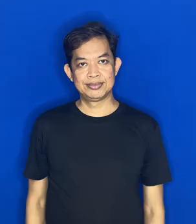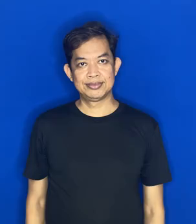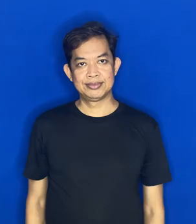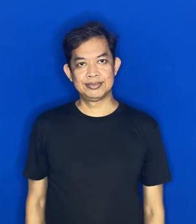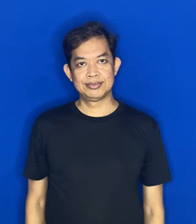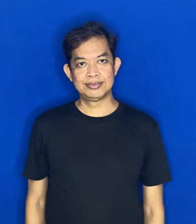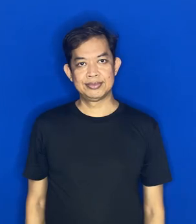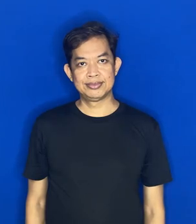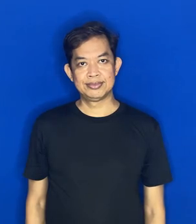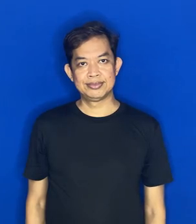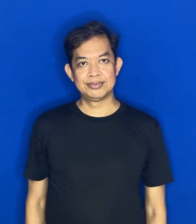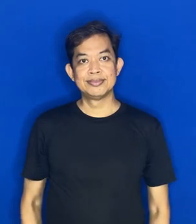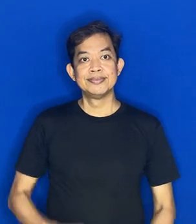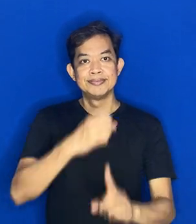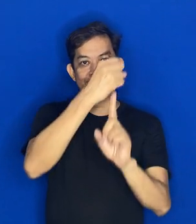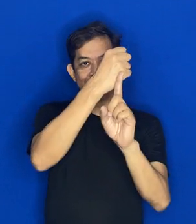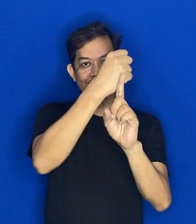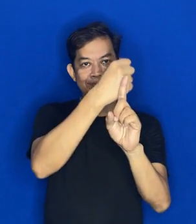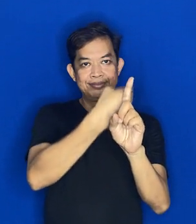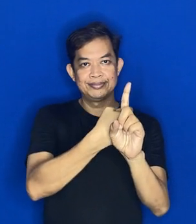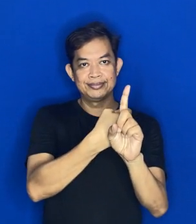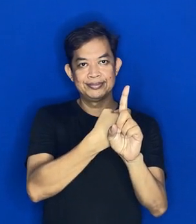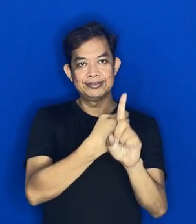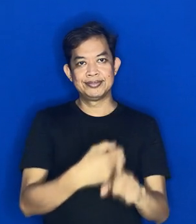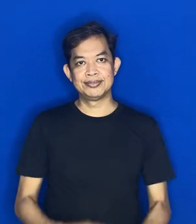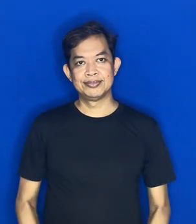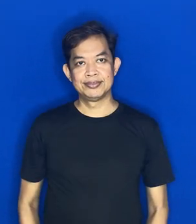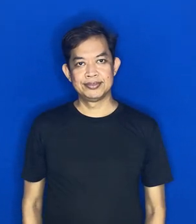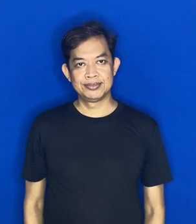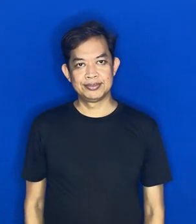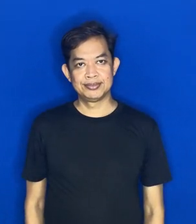september